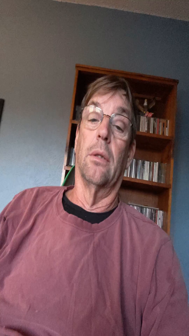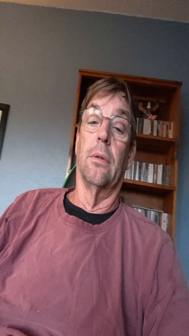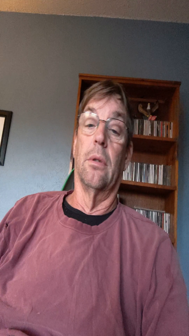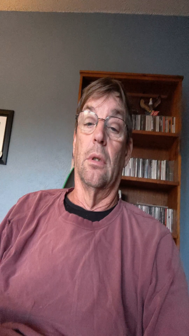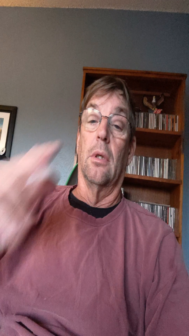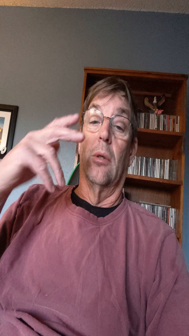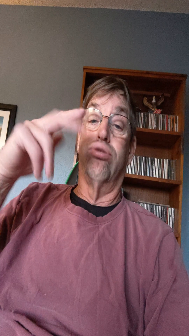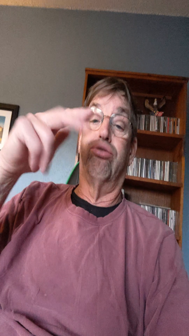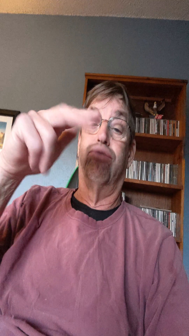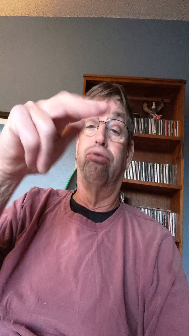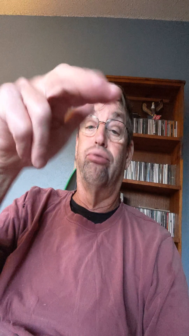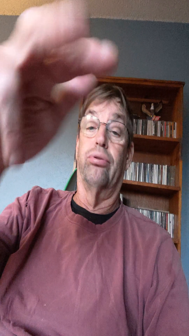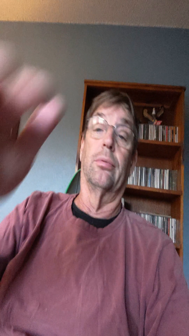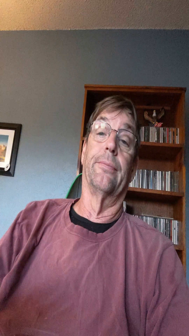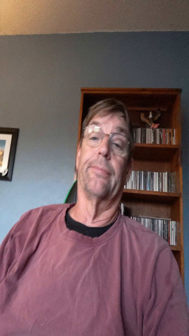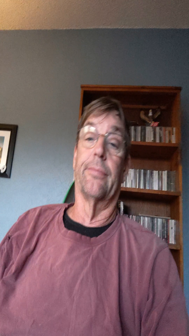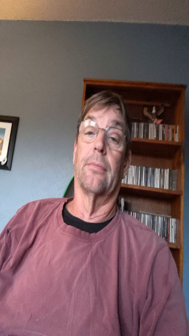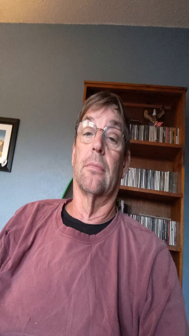helicopter